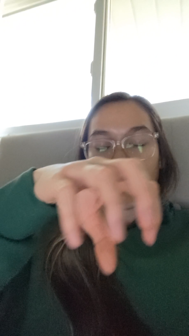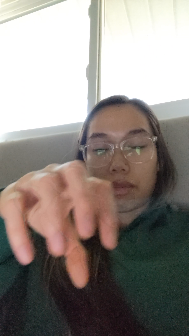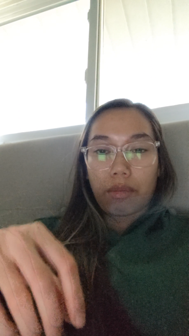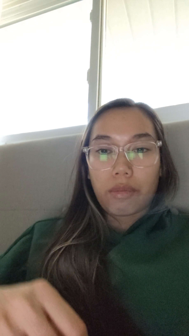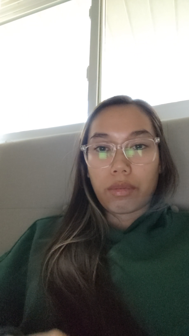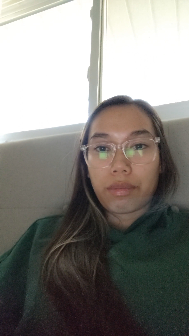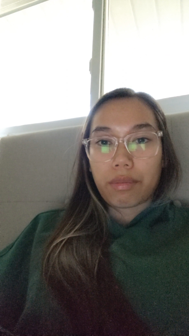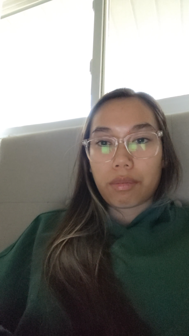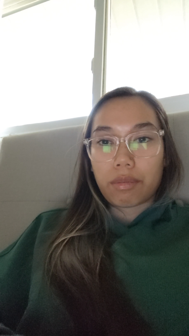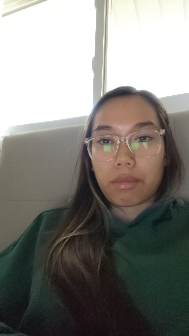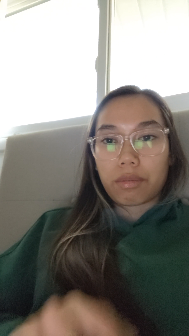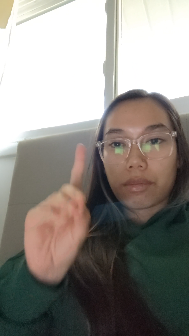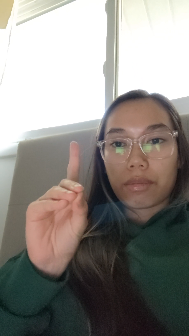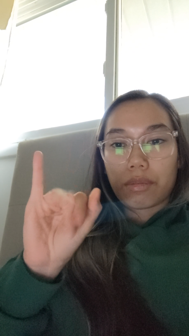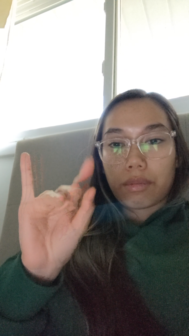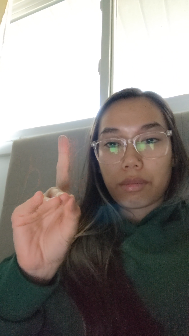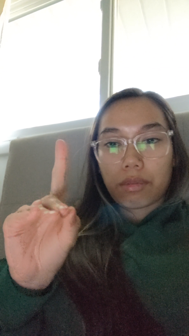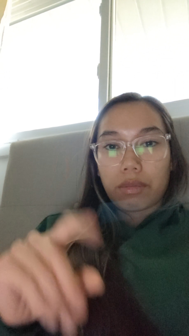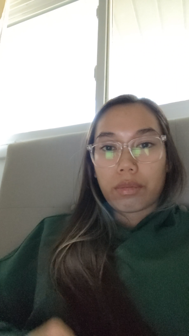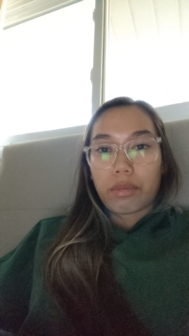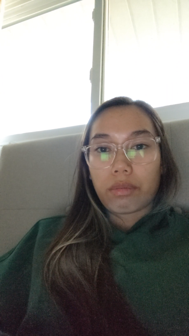did